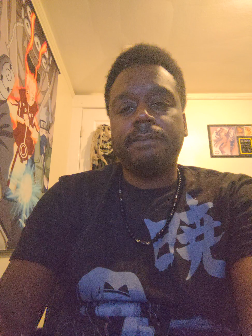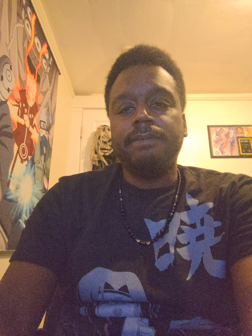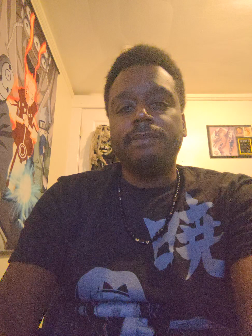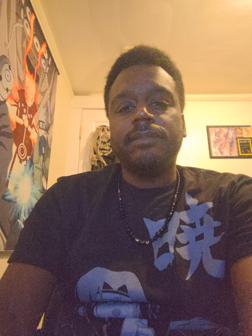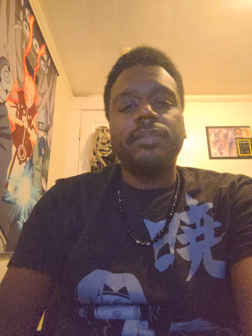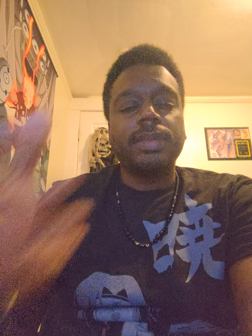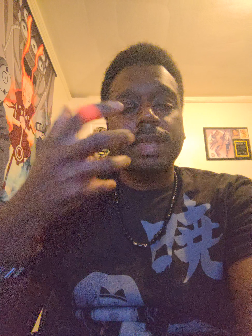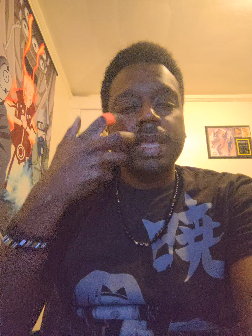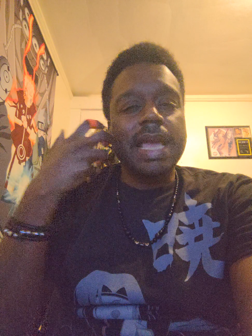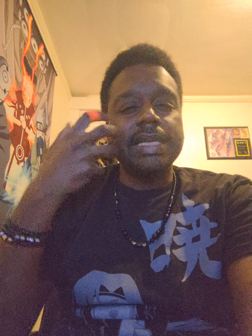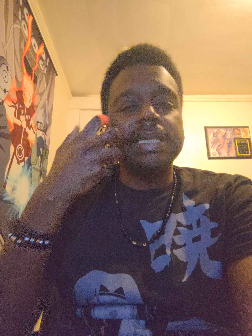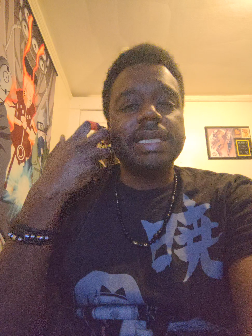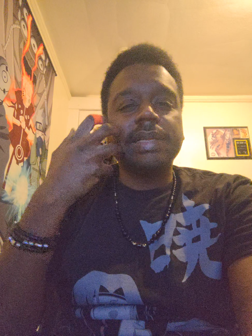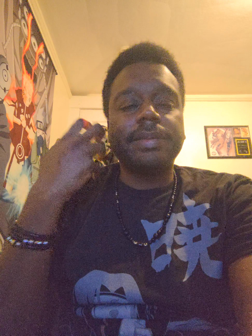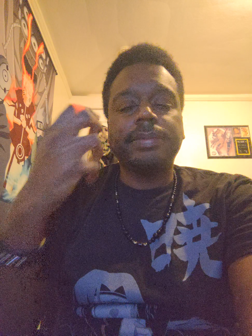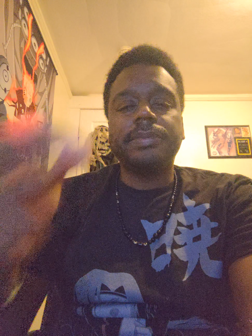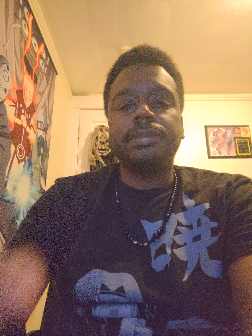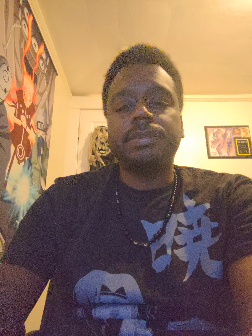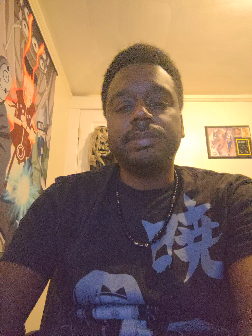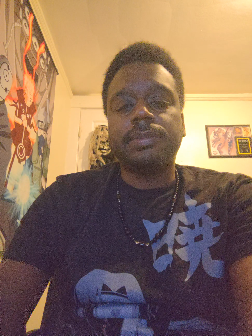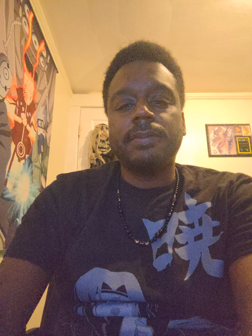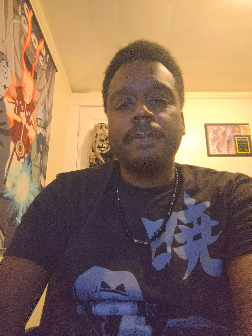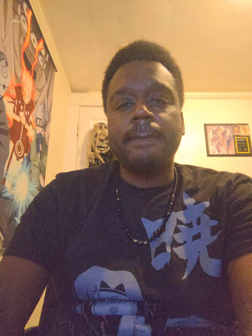tiger